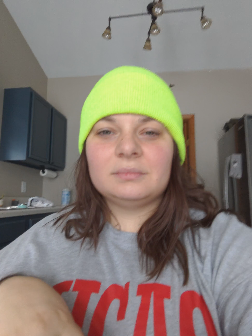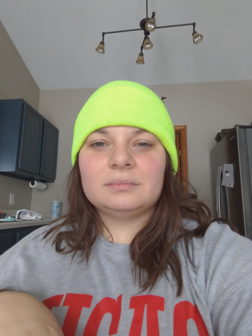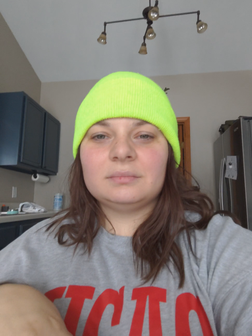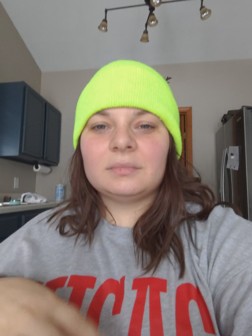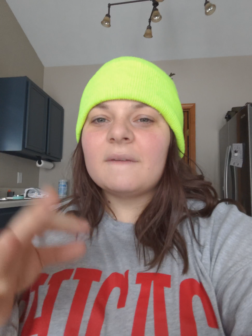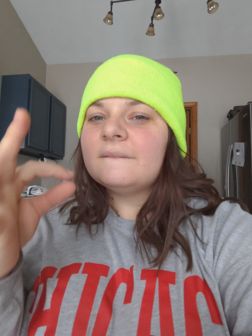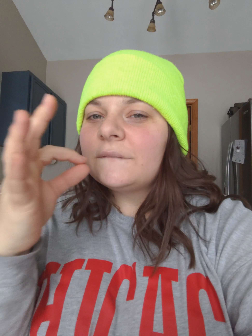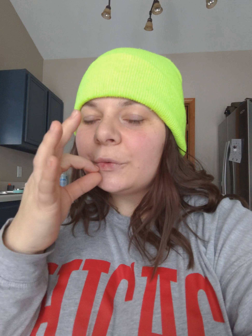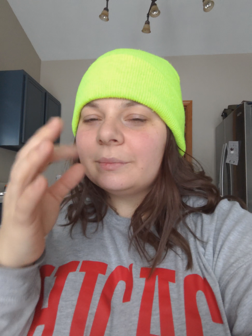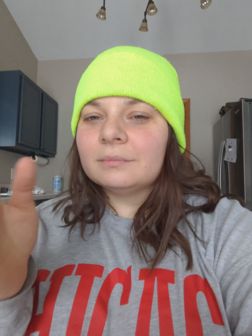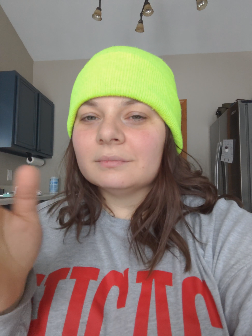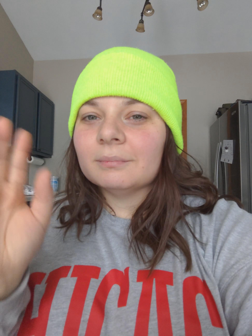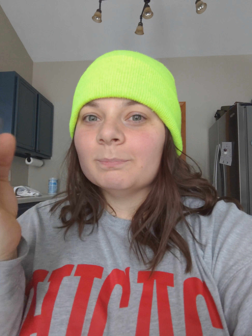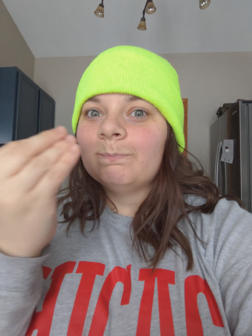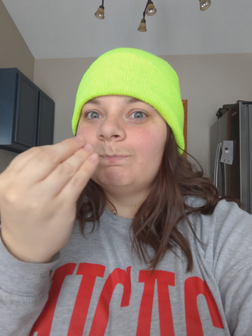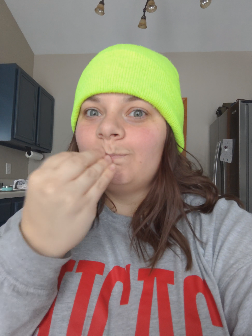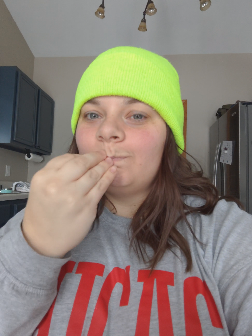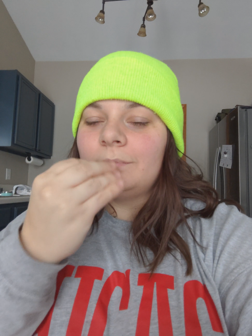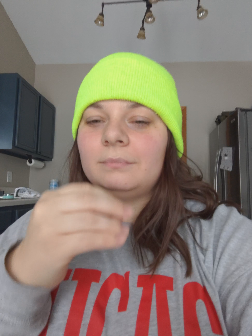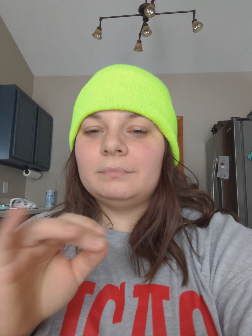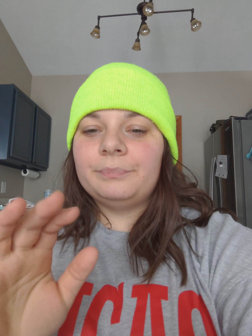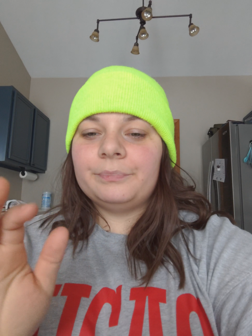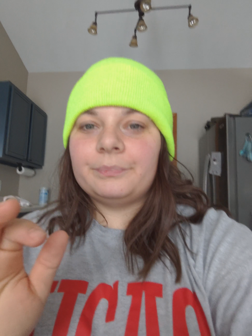food